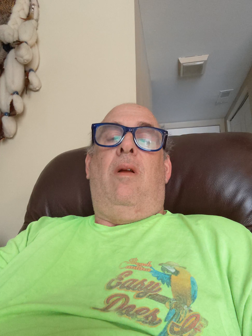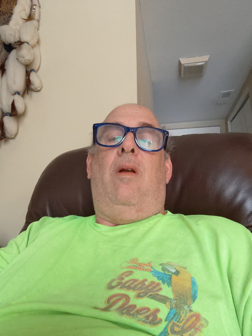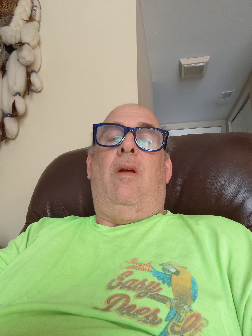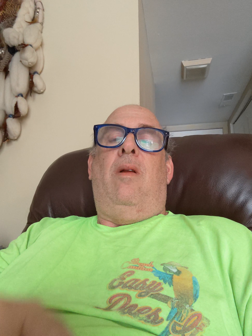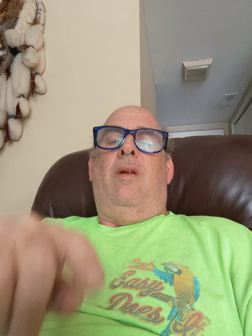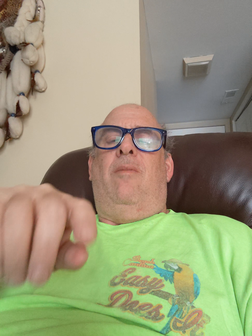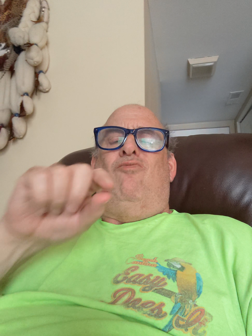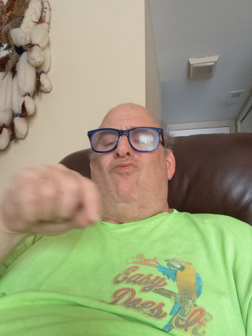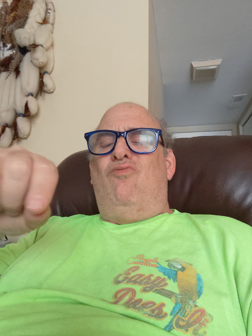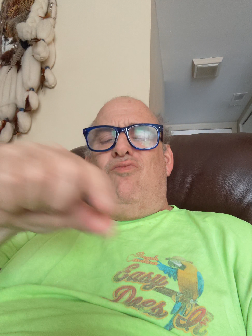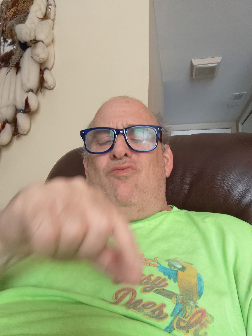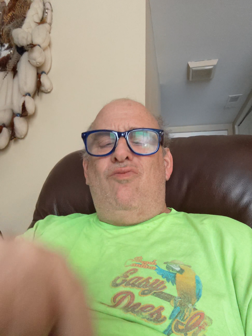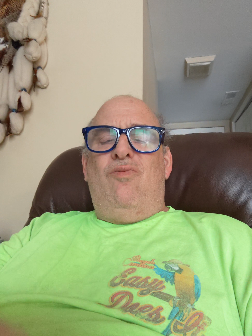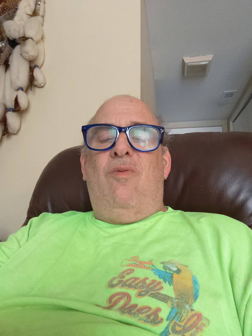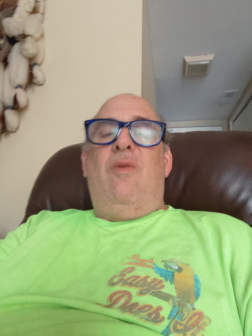puzzle